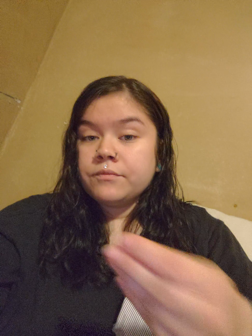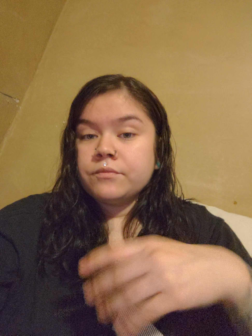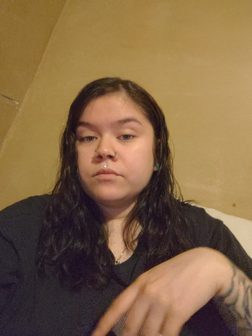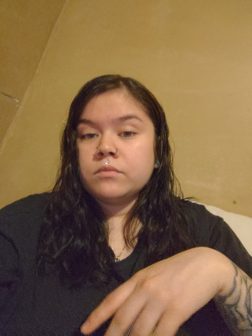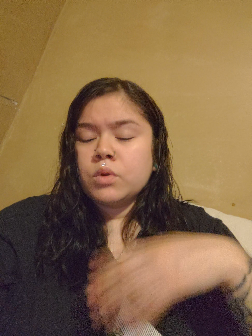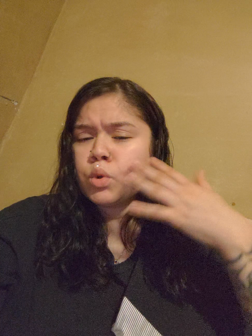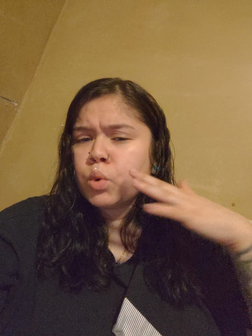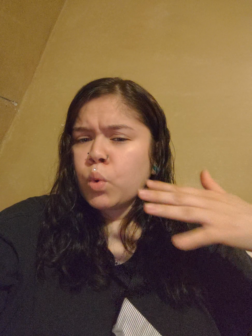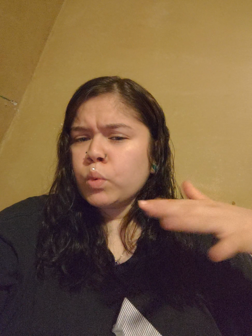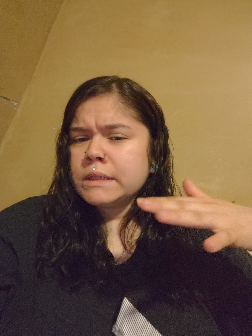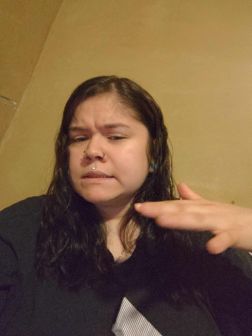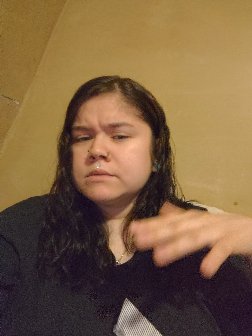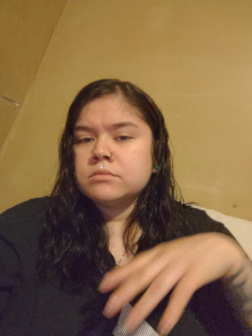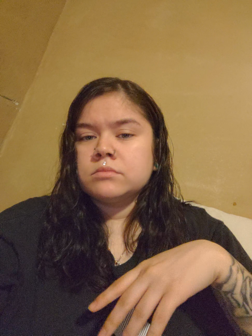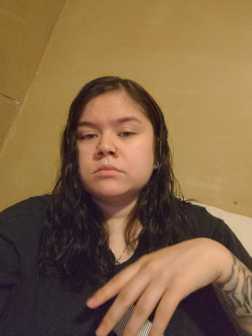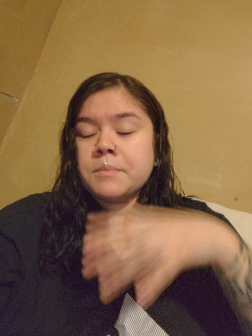noisy